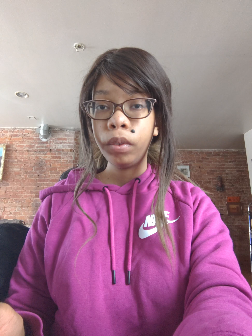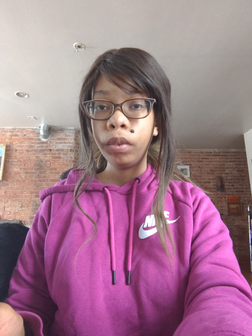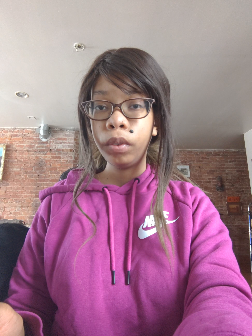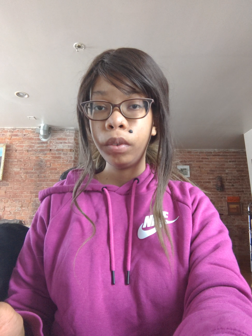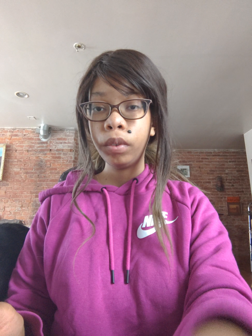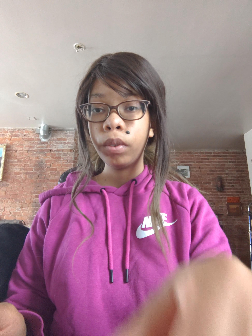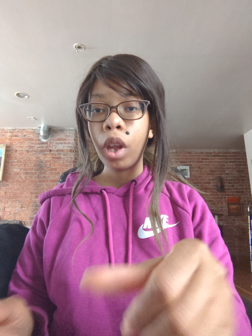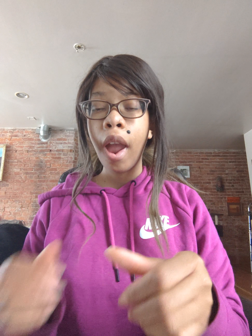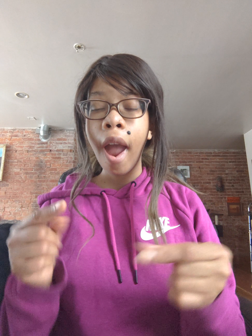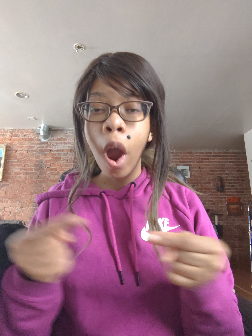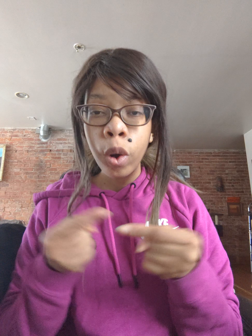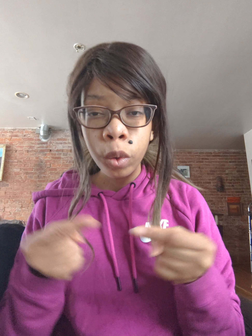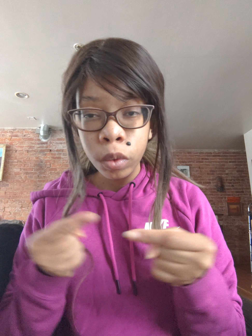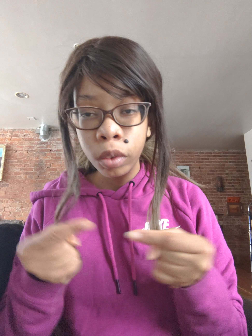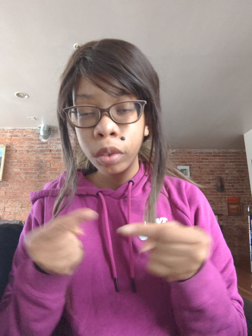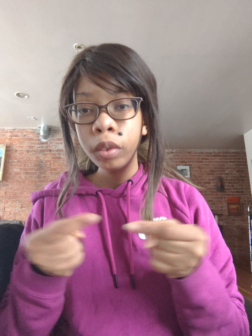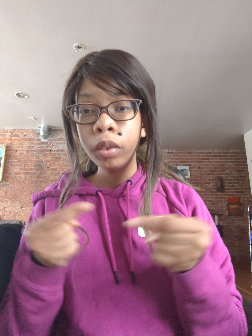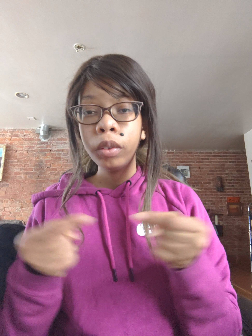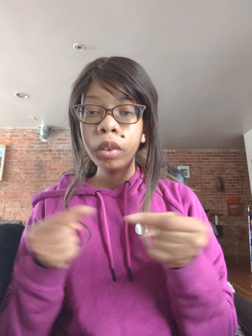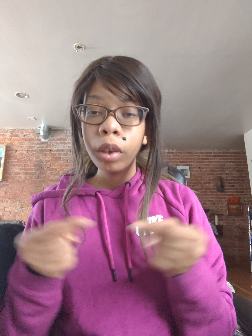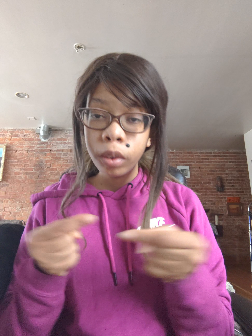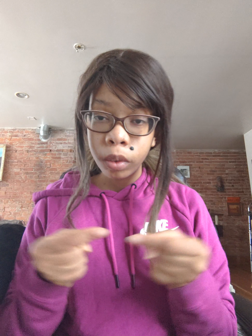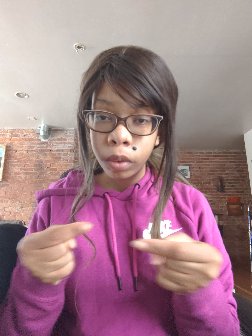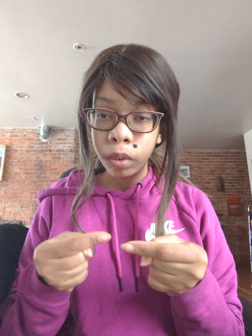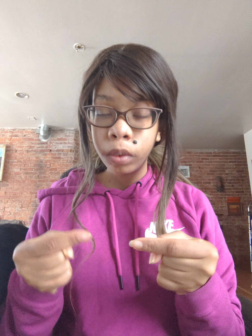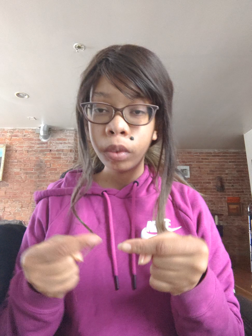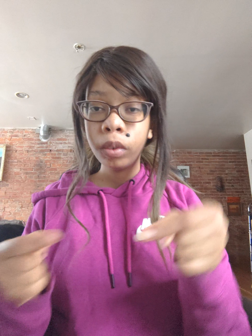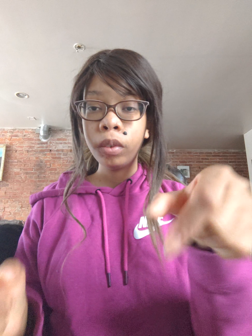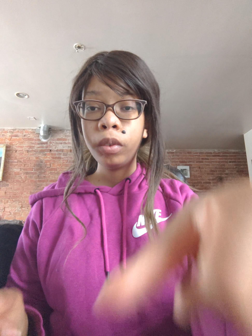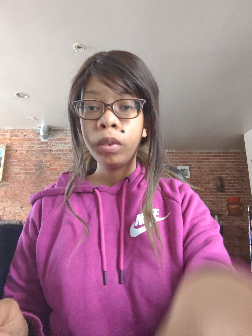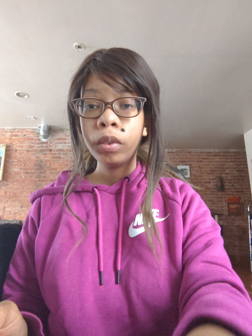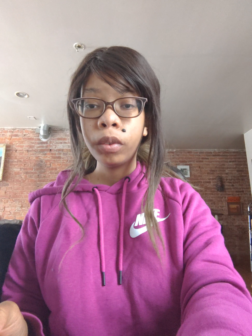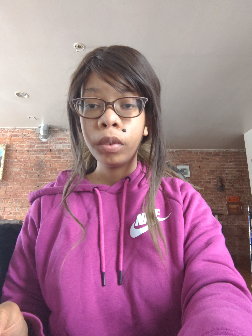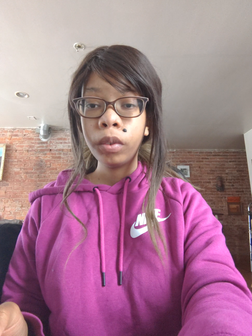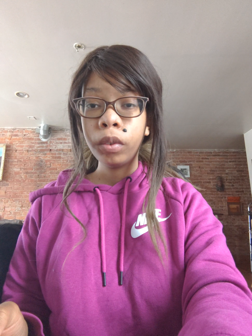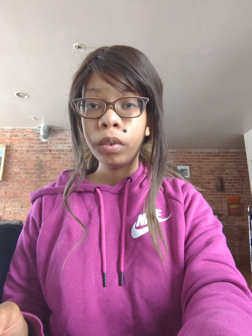owie